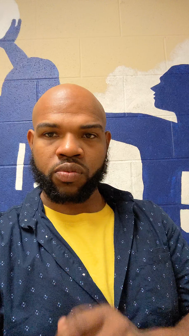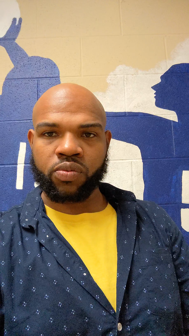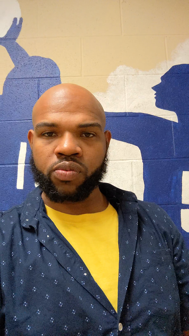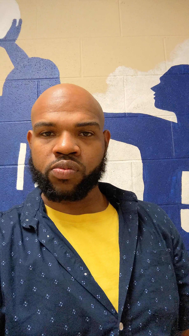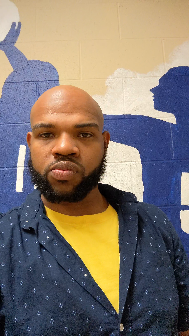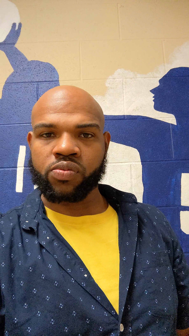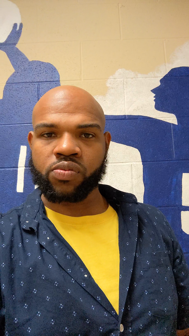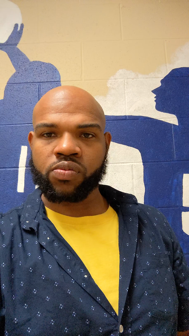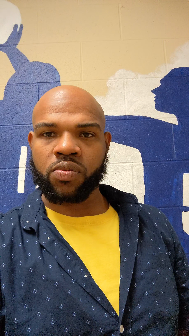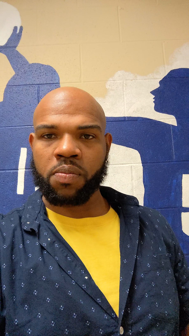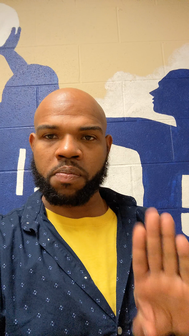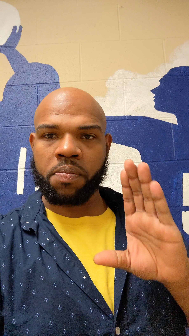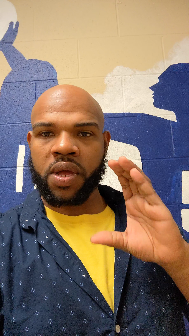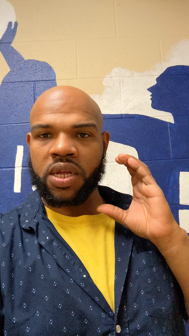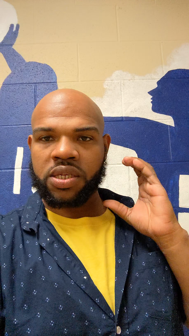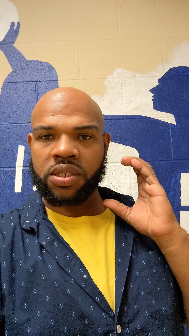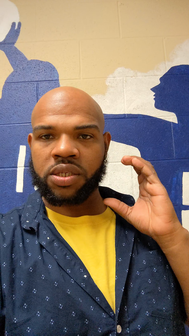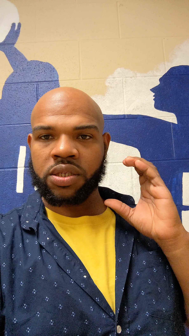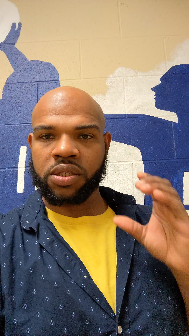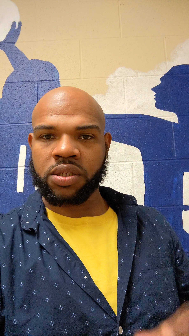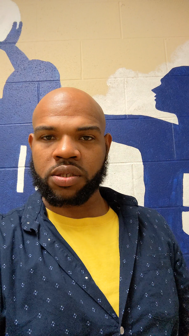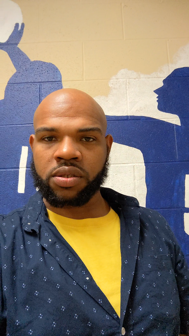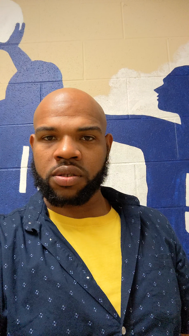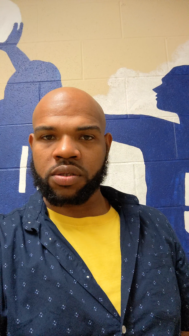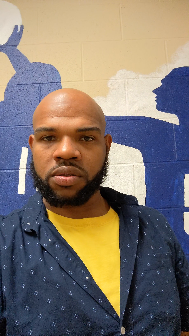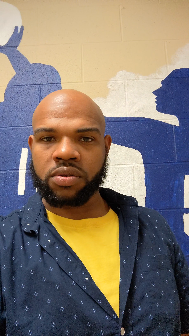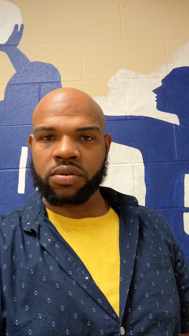bus